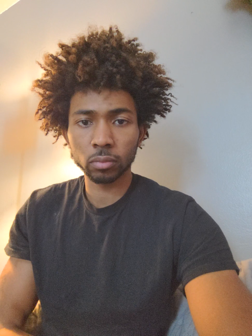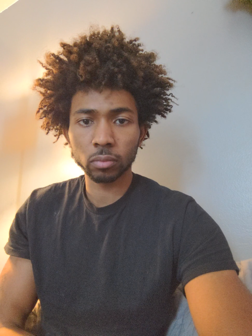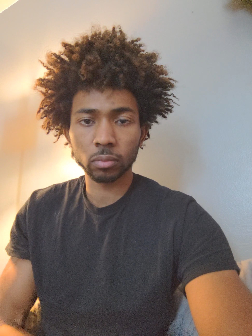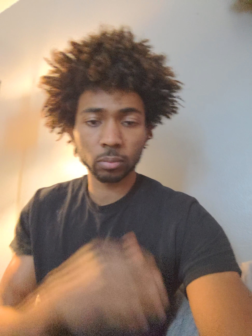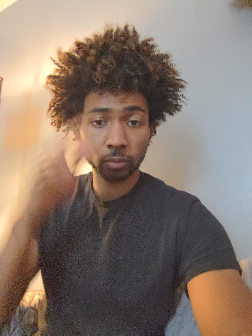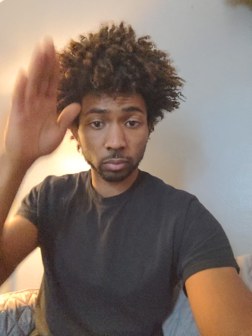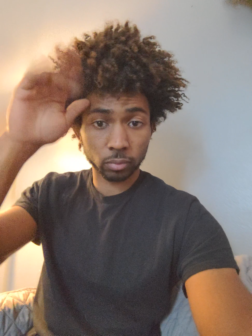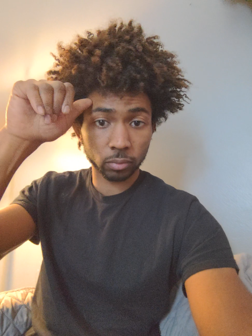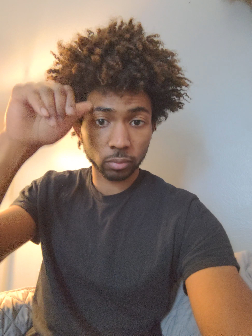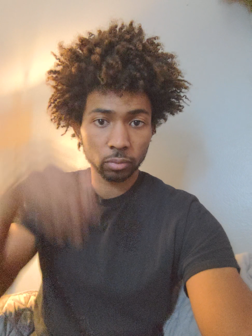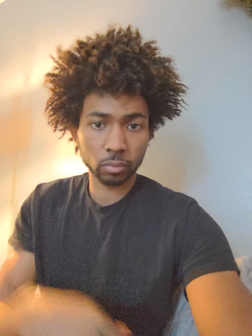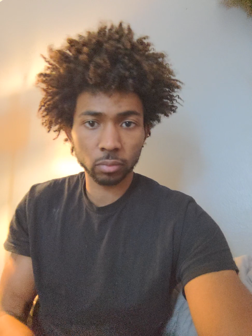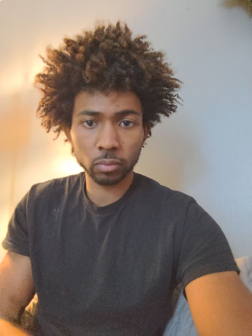donkey